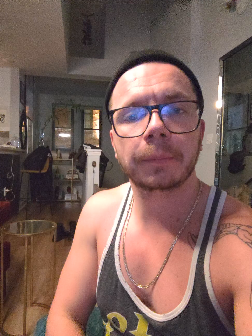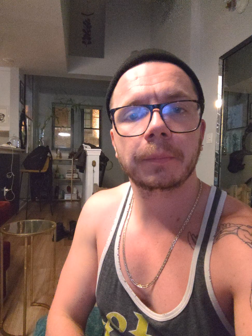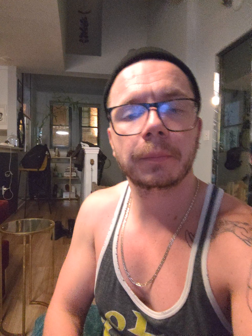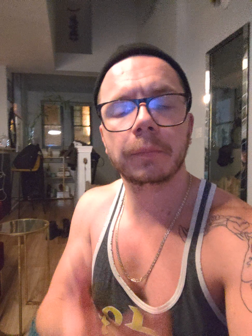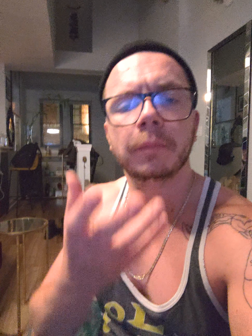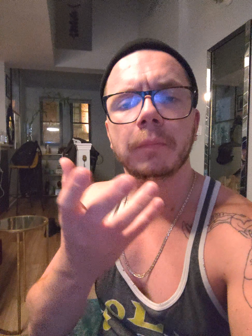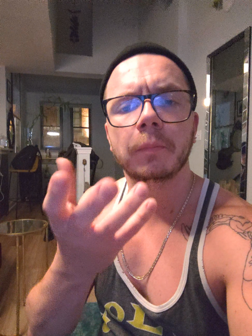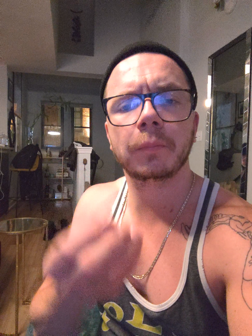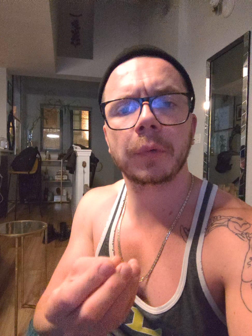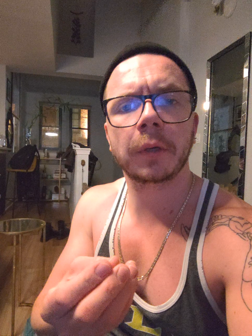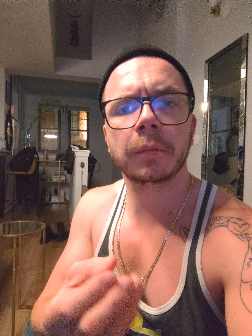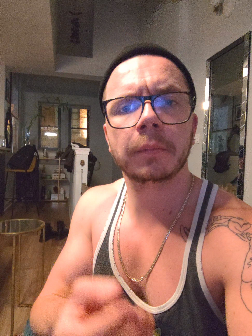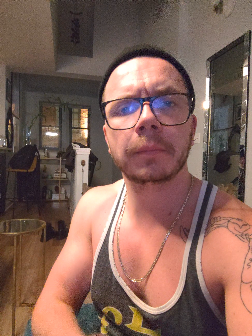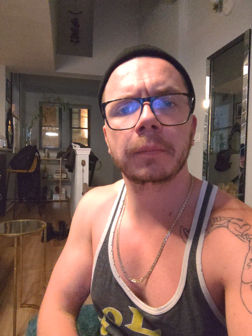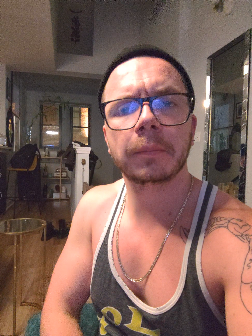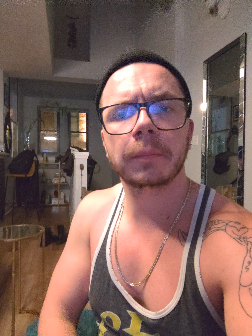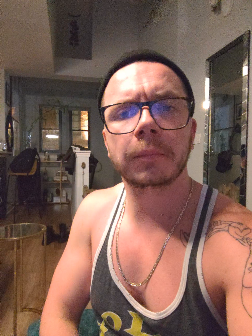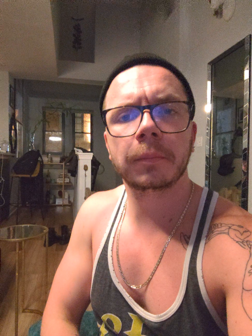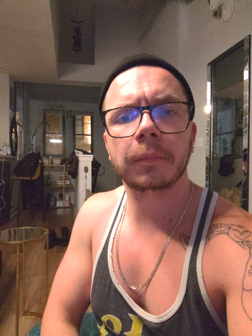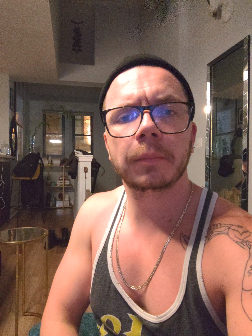wet